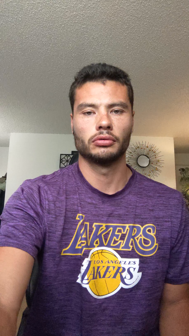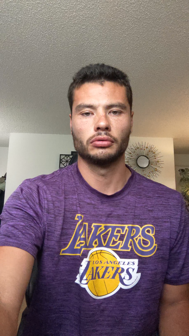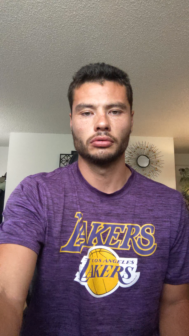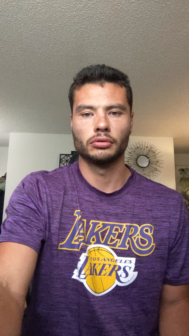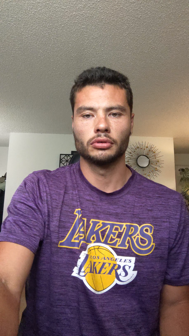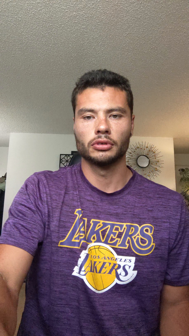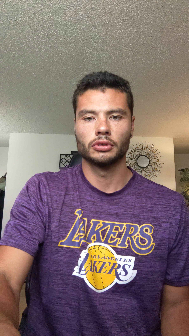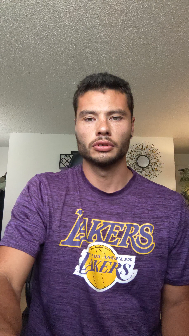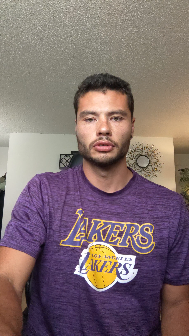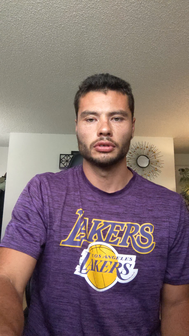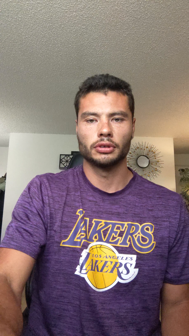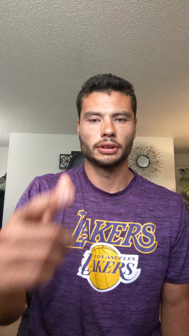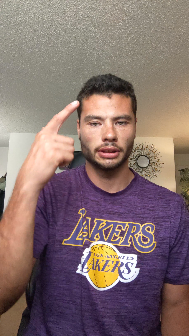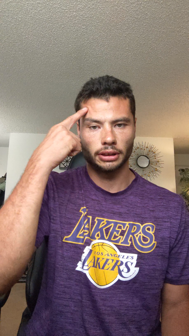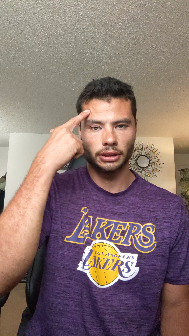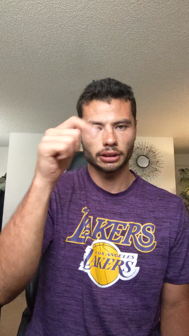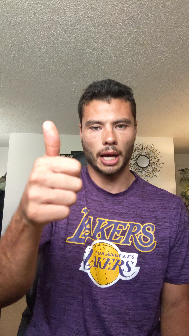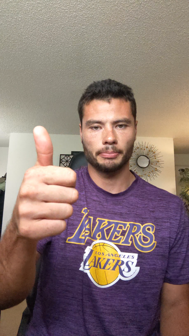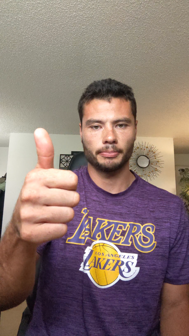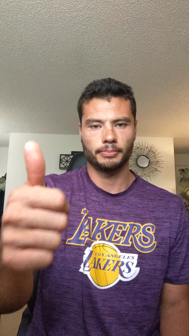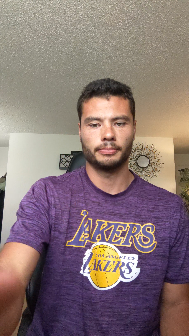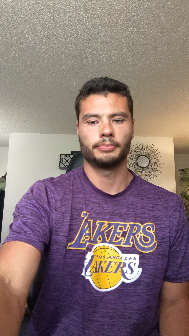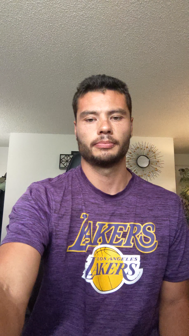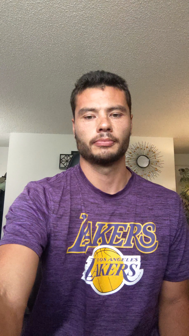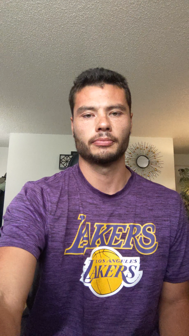dime